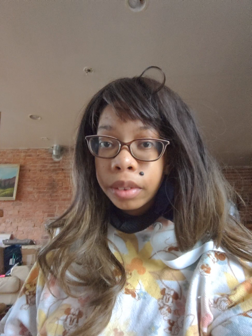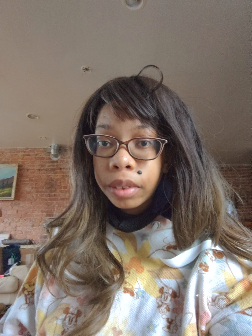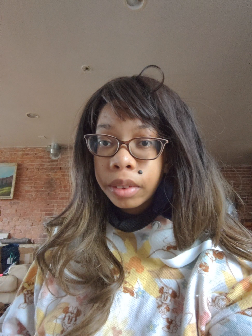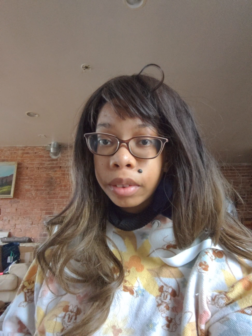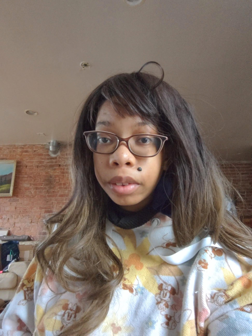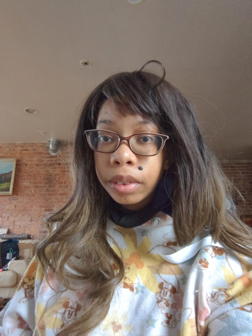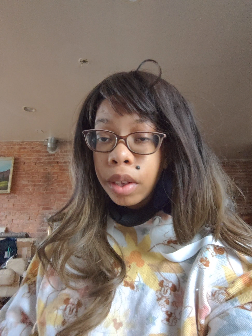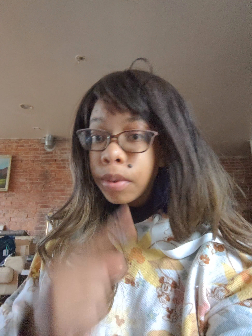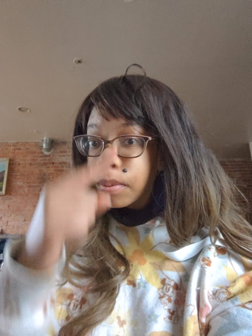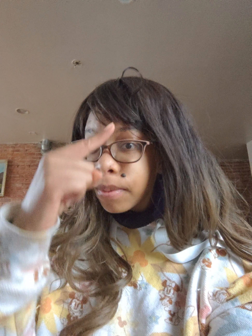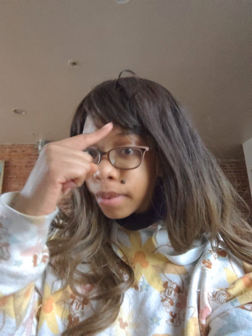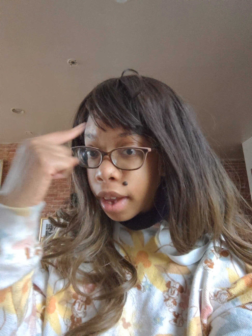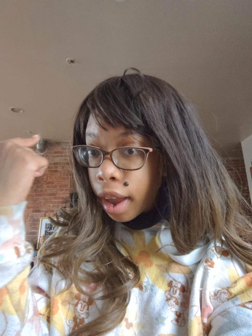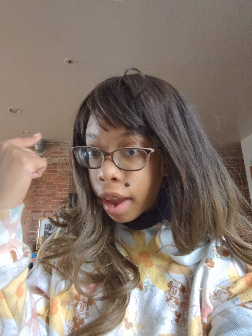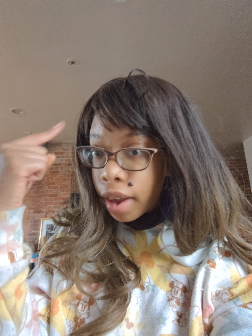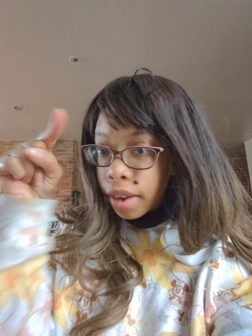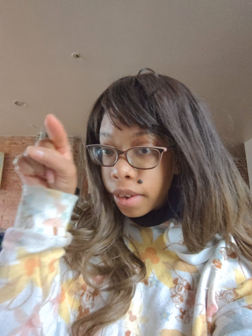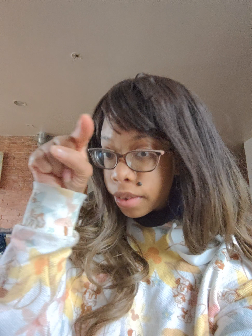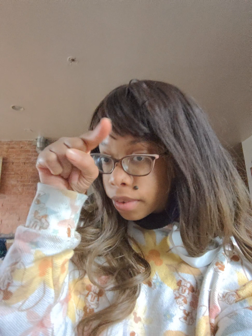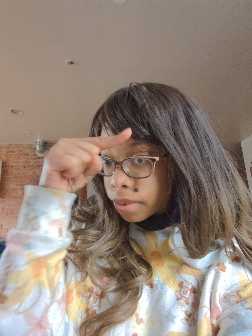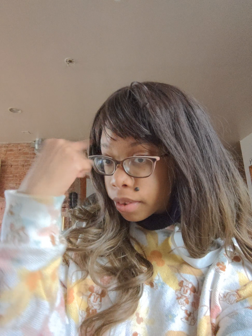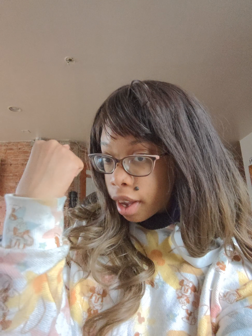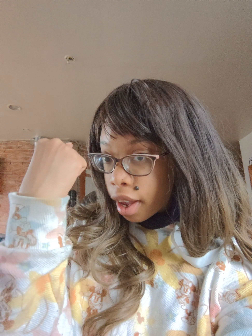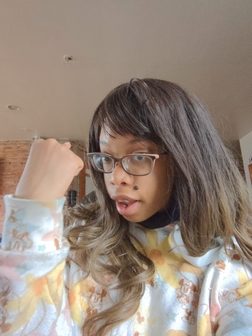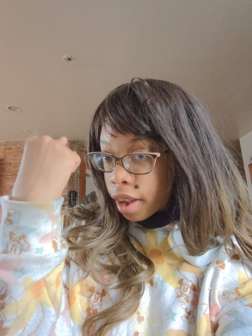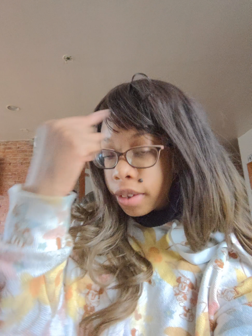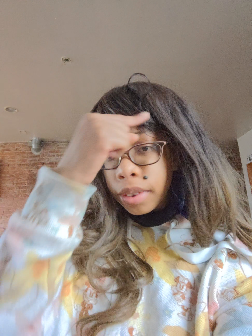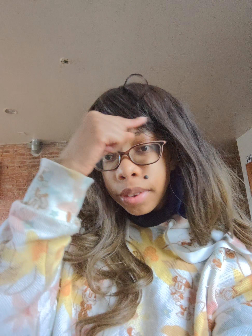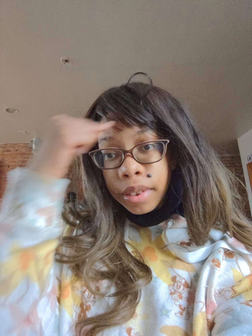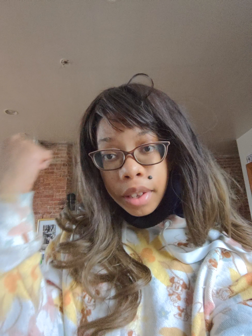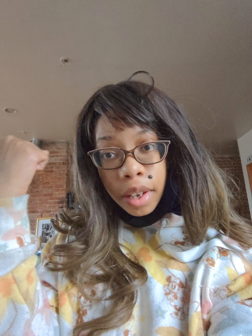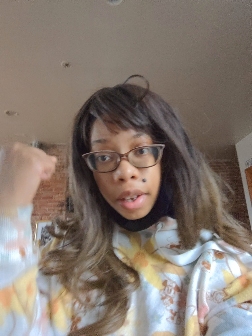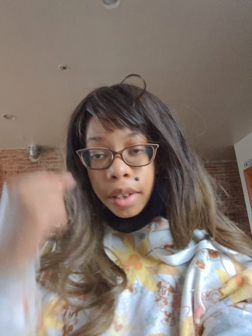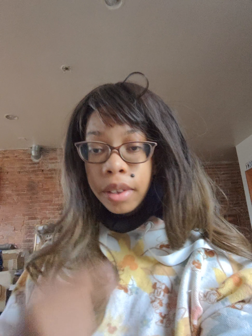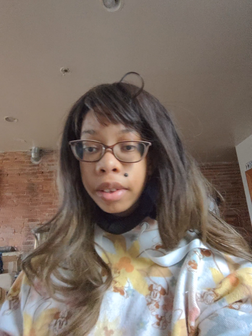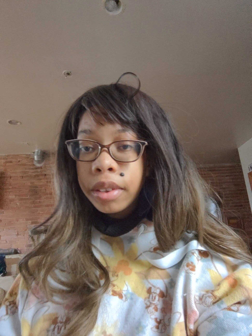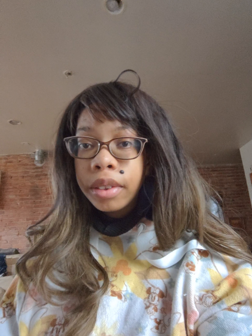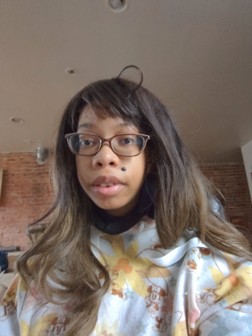black